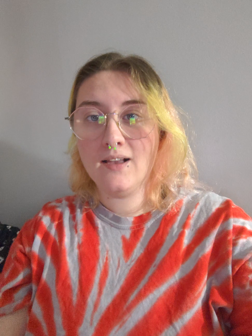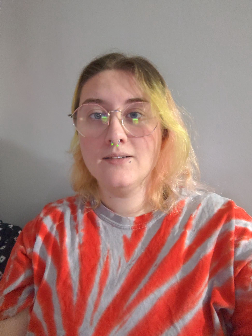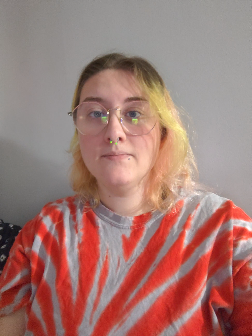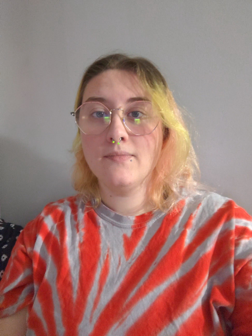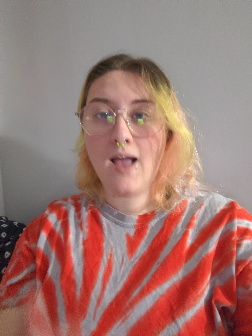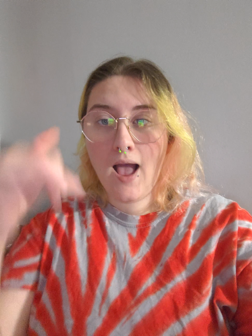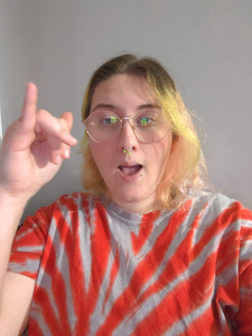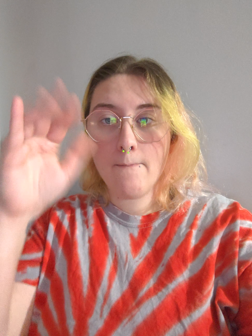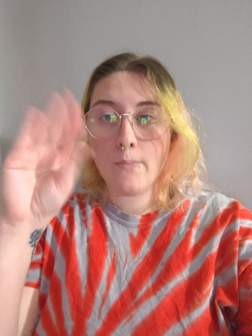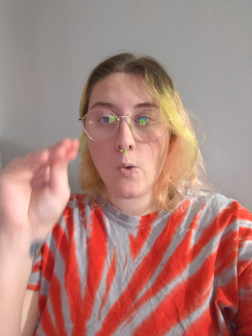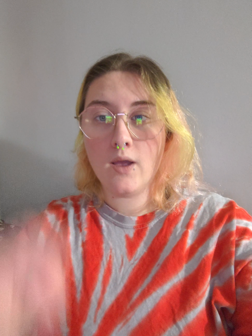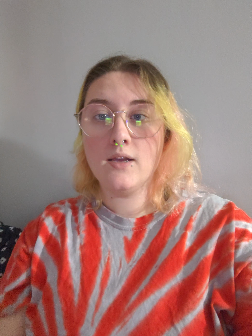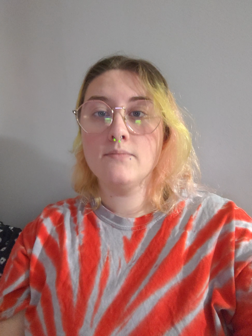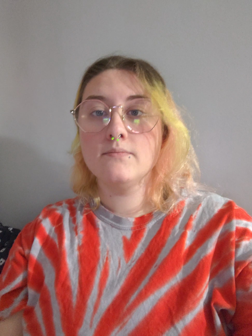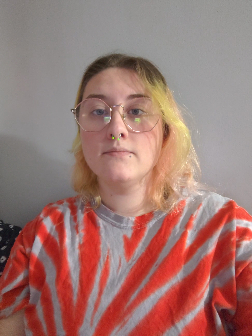cowboy